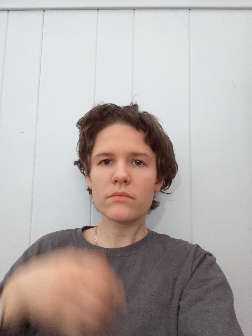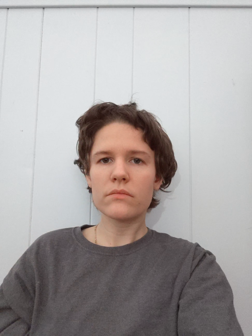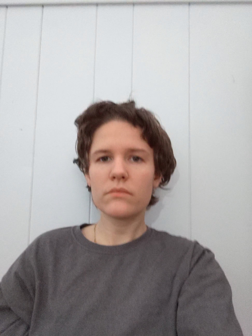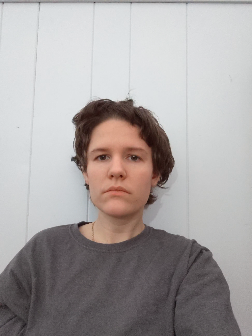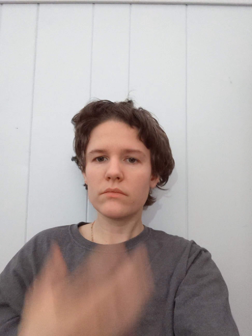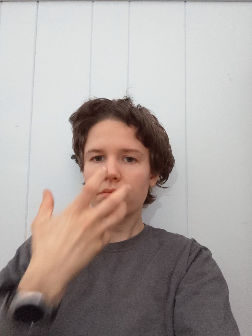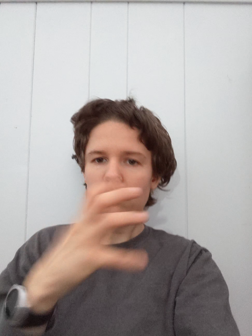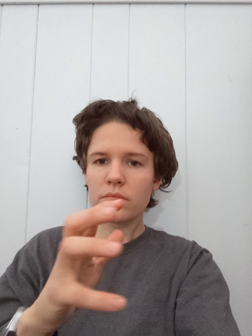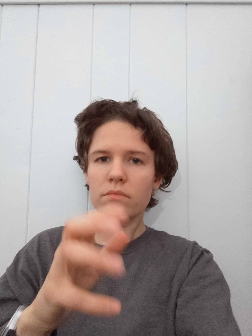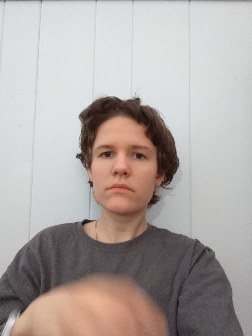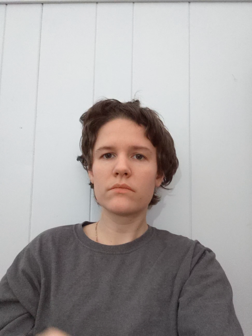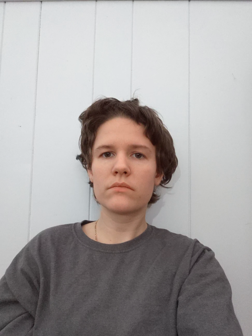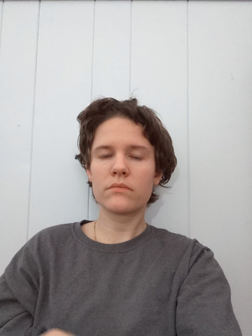hot